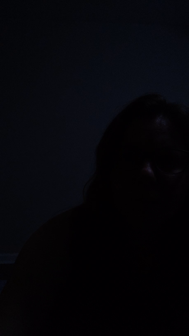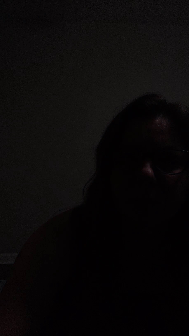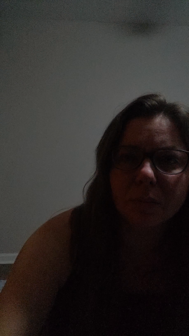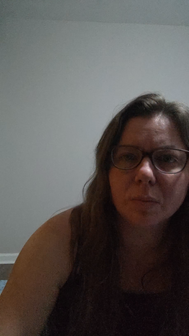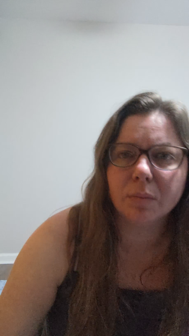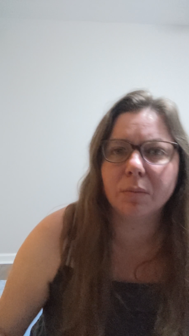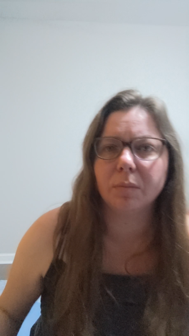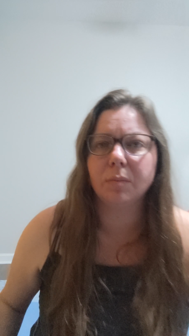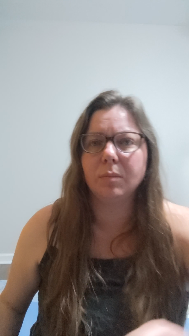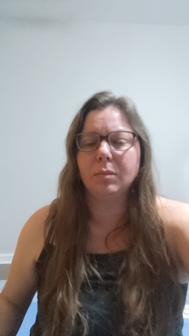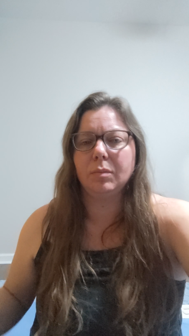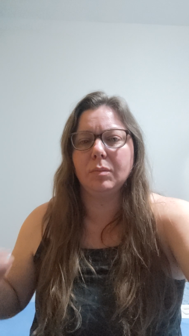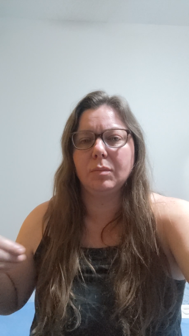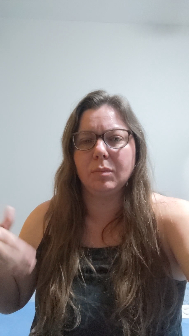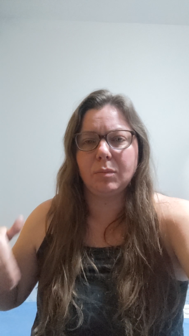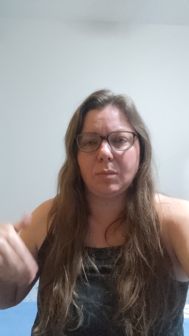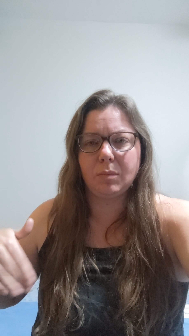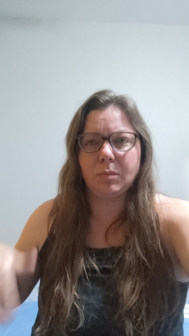shorts